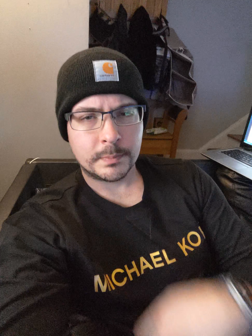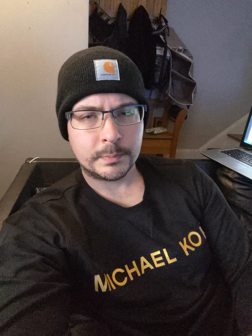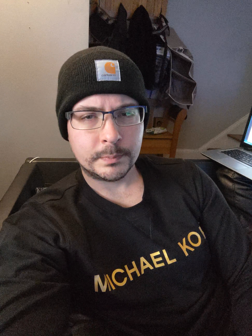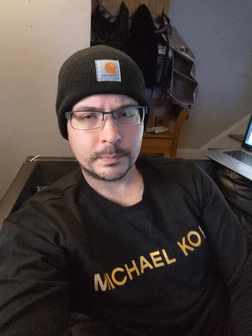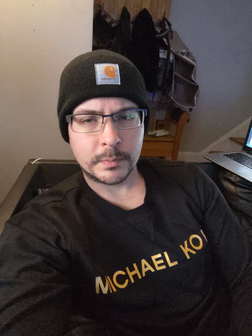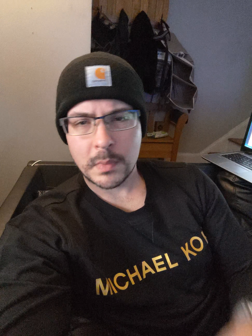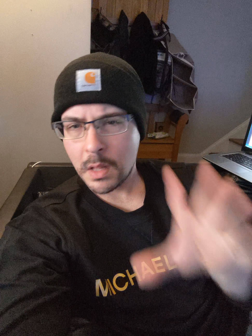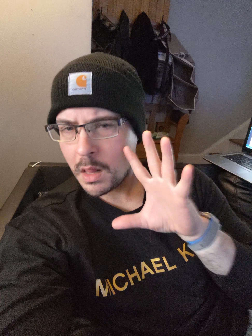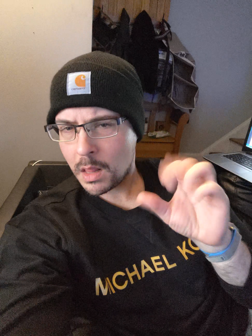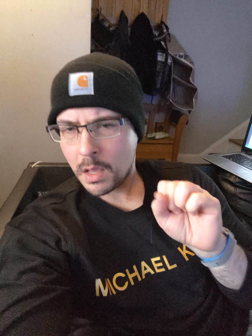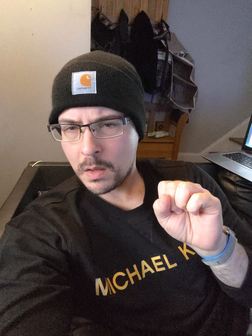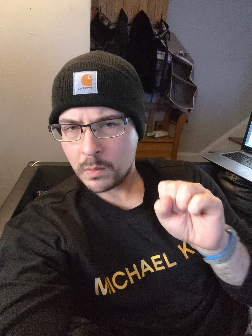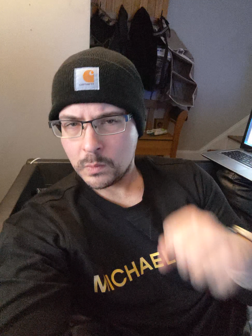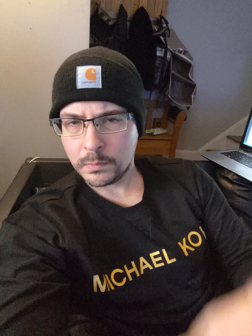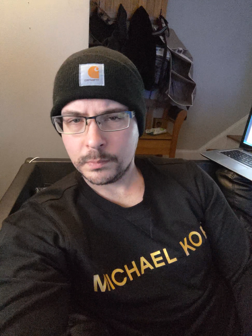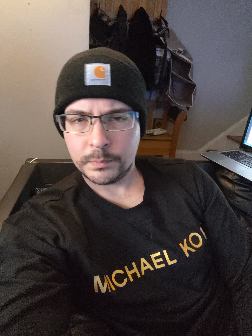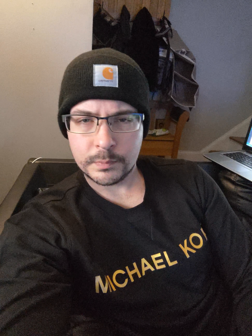loud